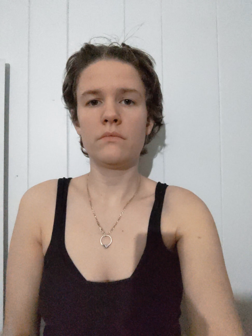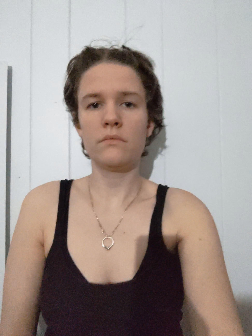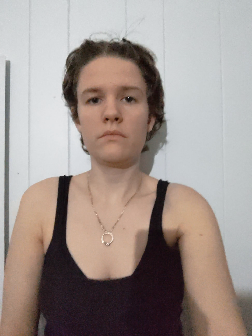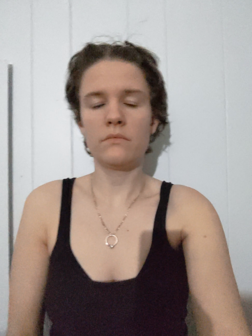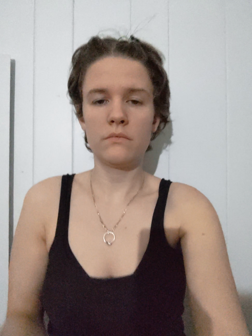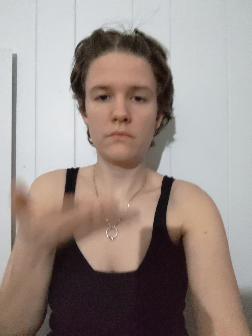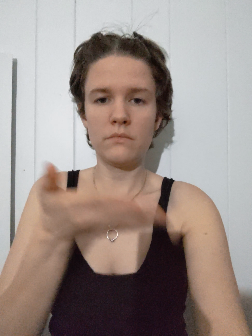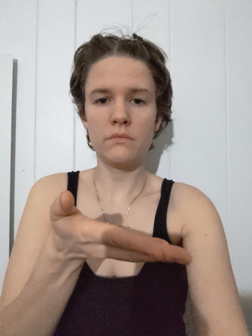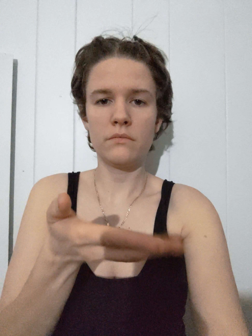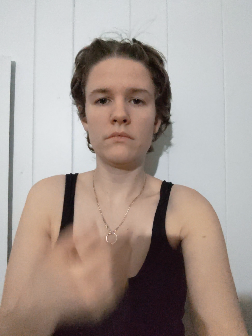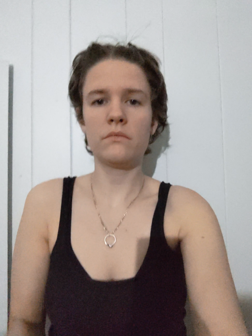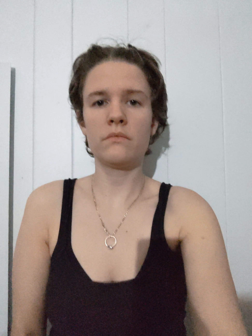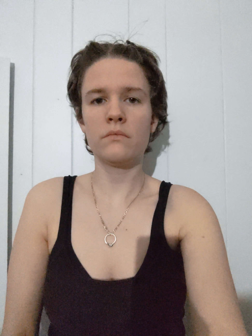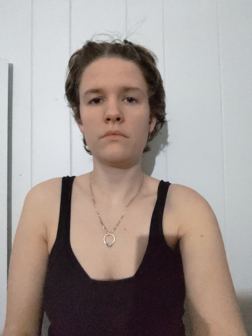there